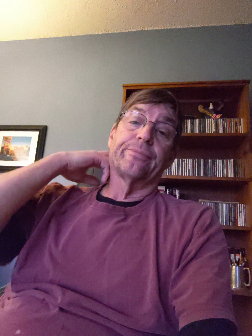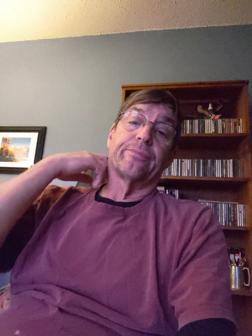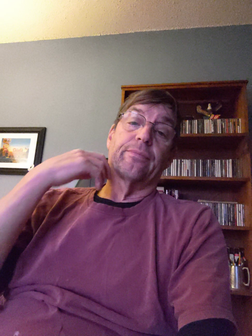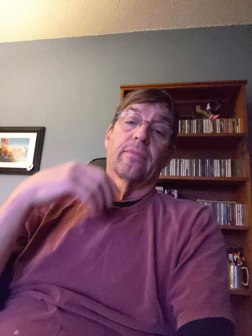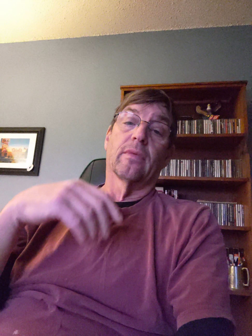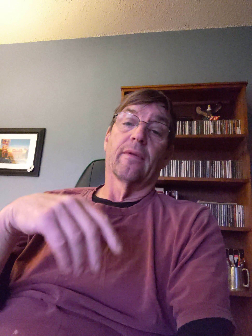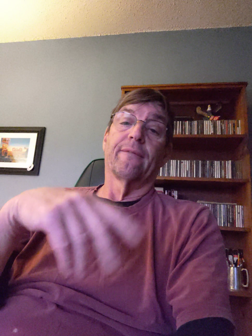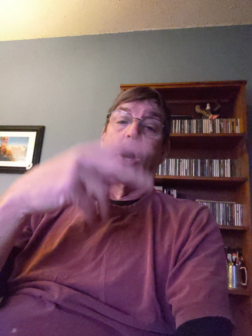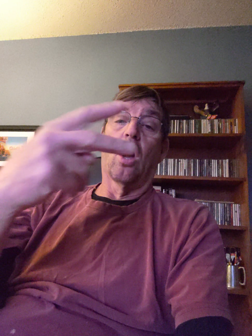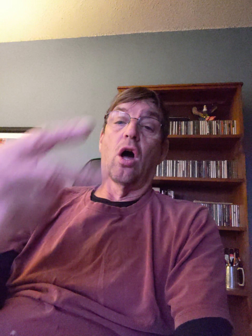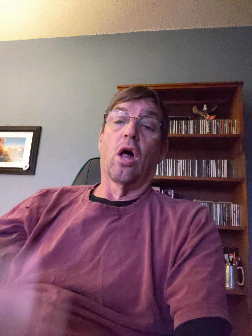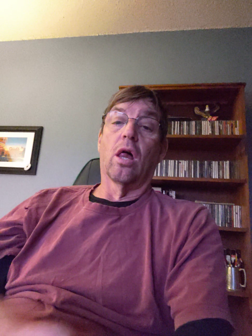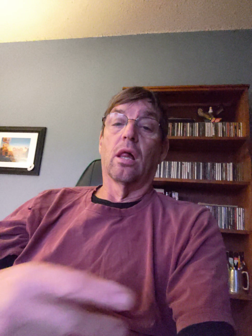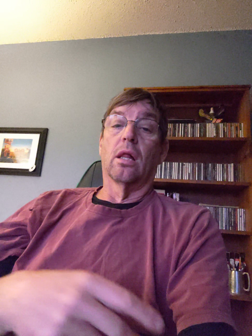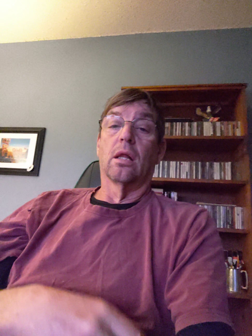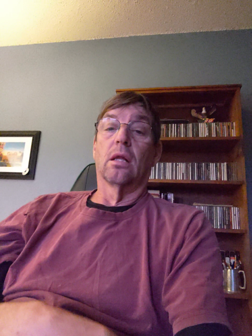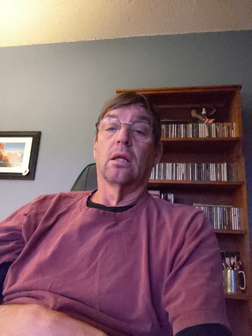fall